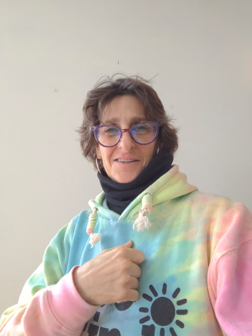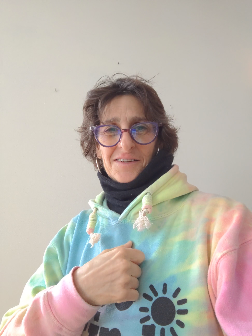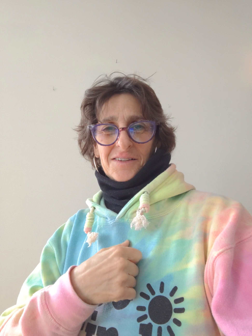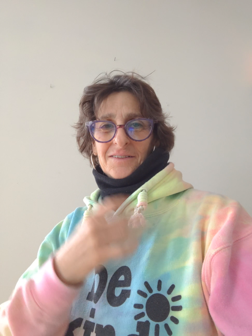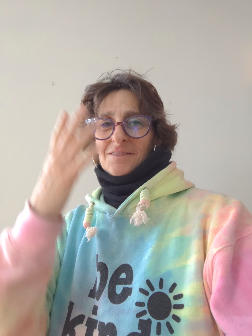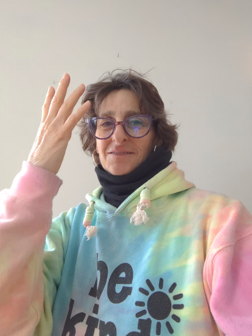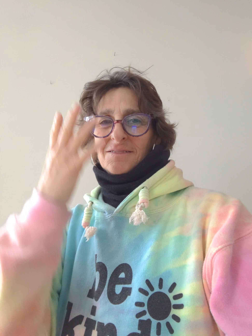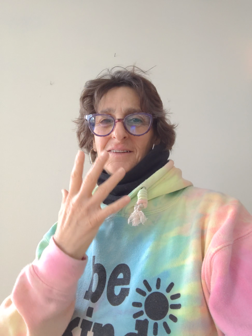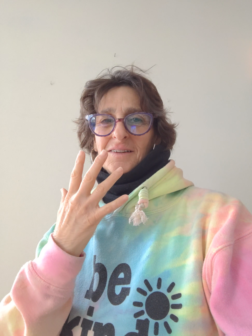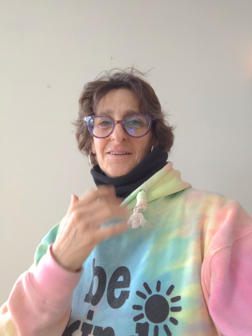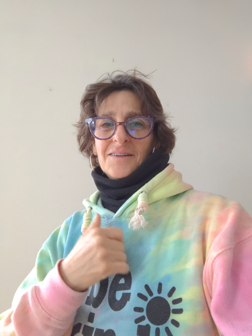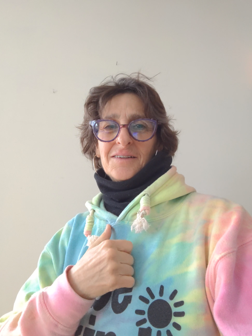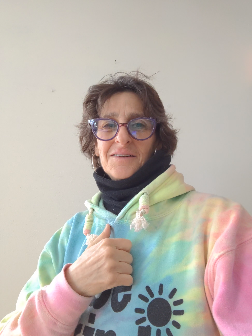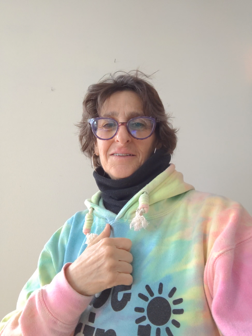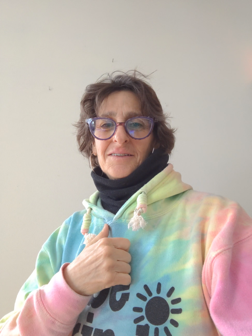sad